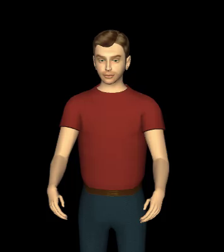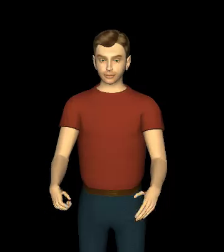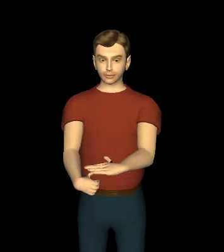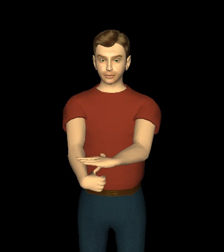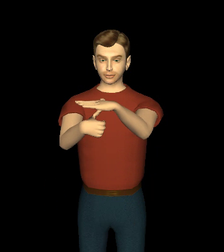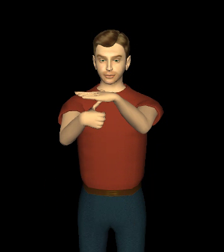عاصمة